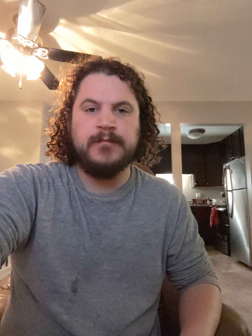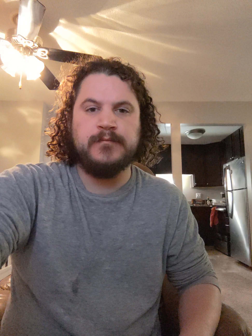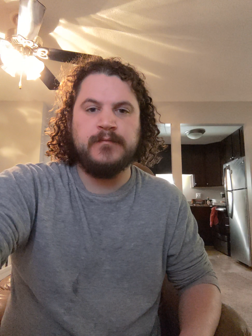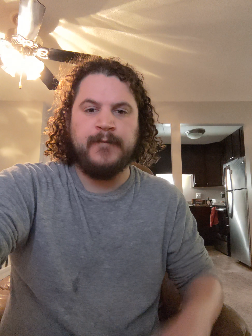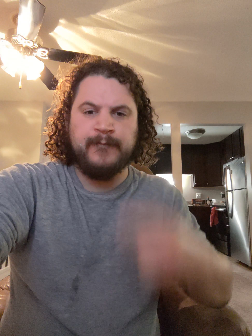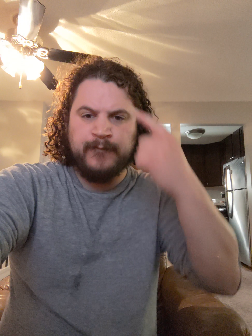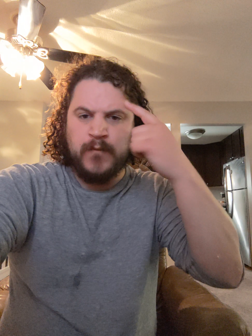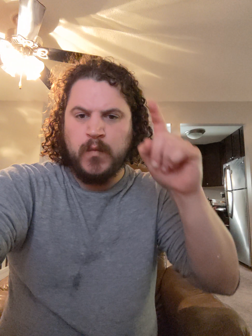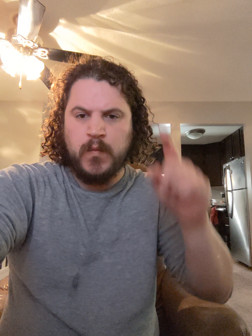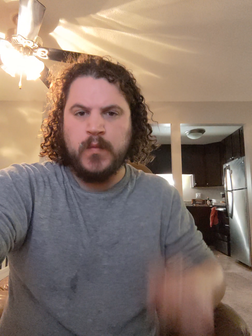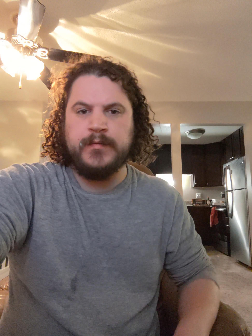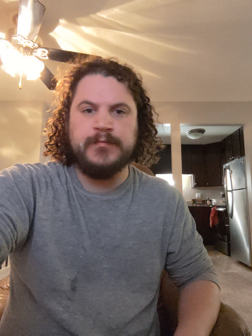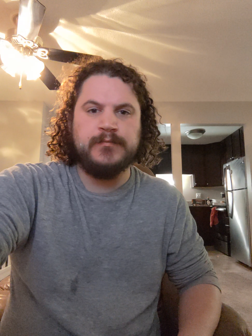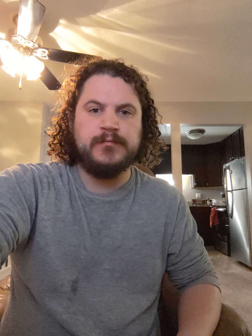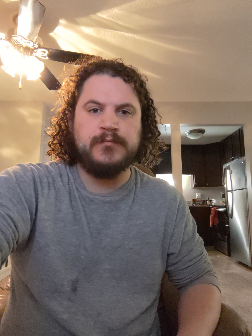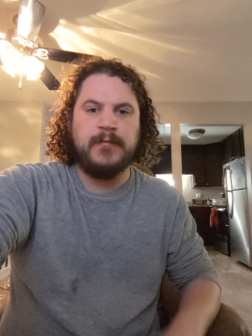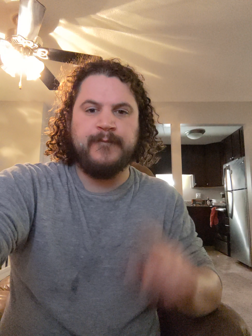for